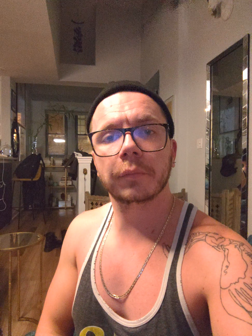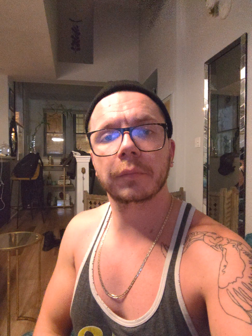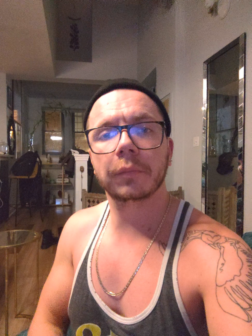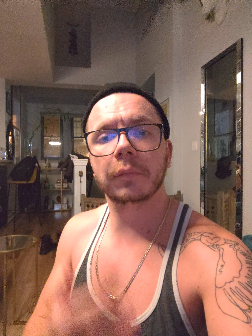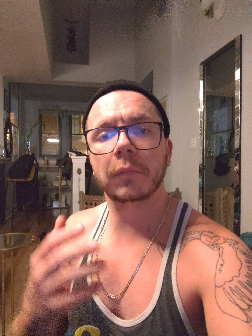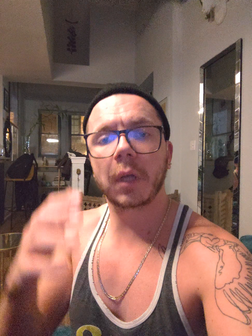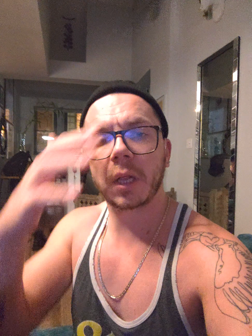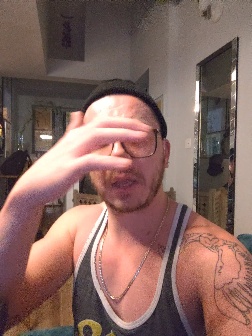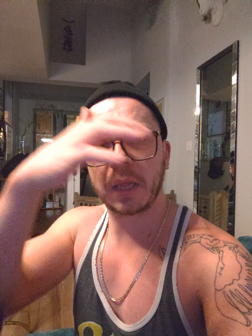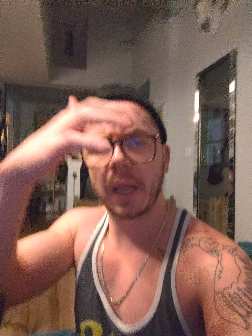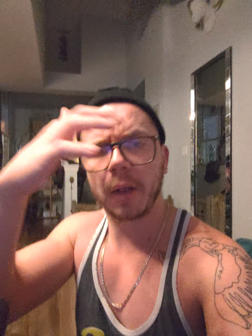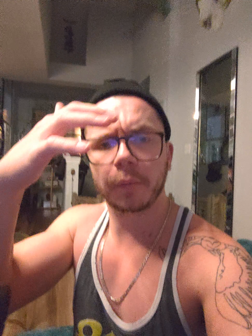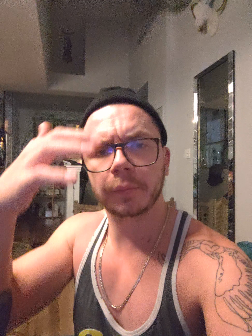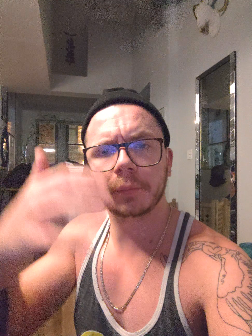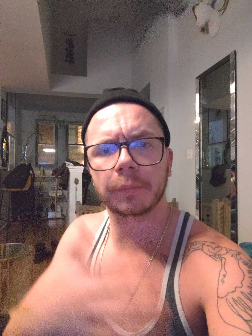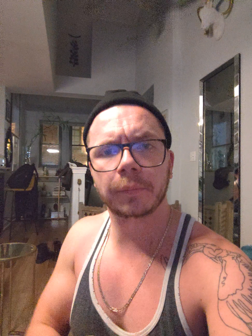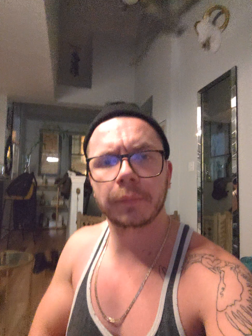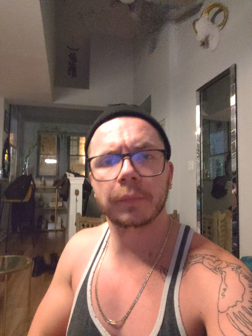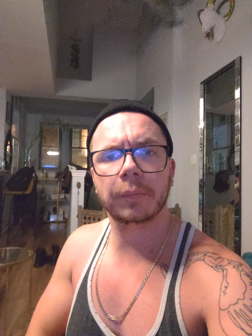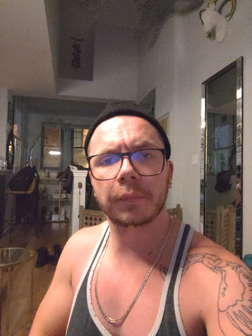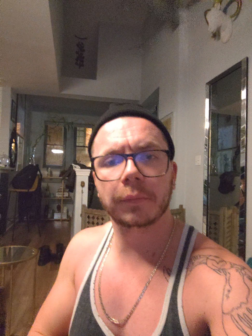cloud